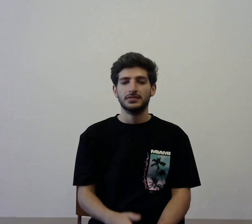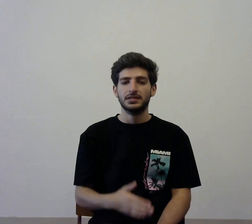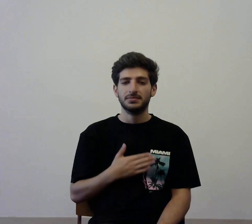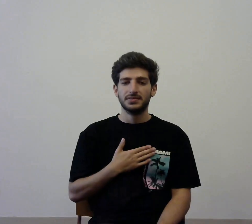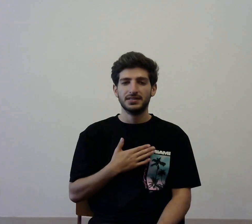mən